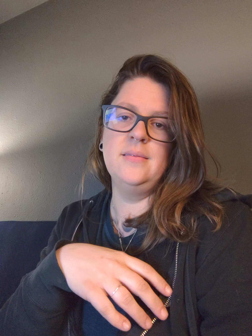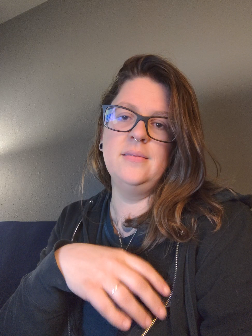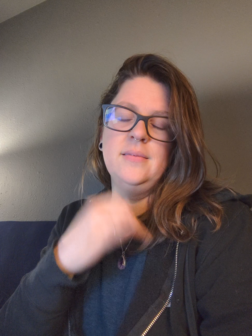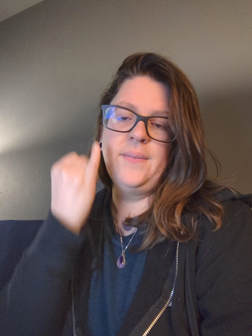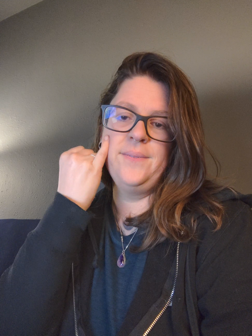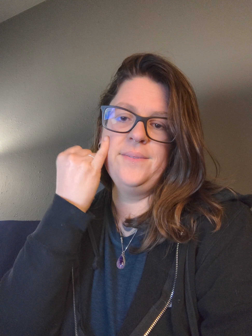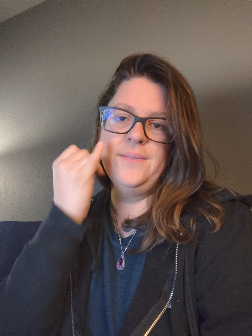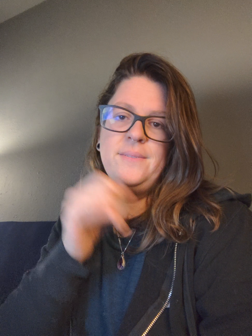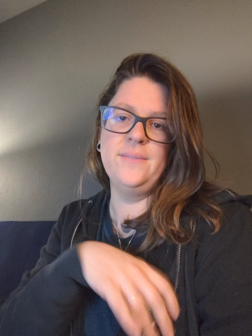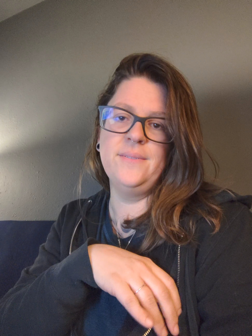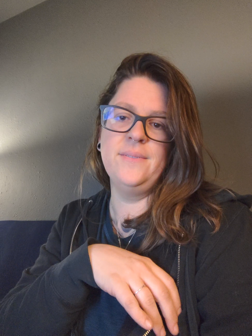if